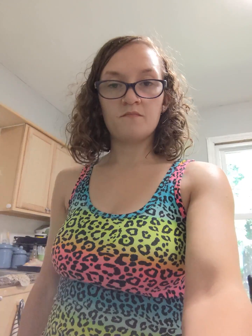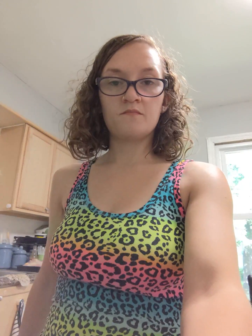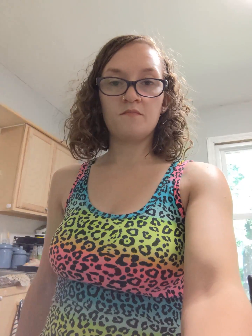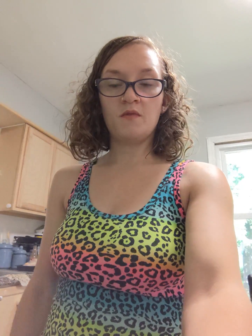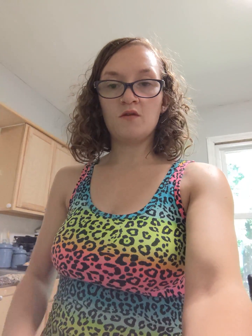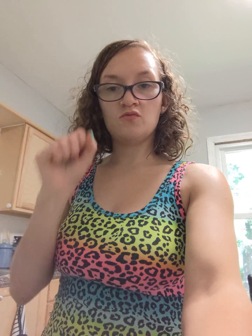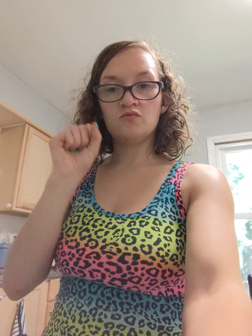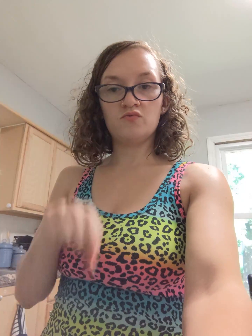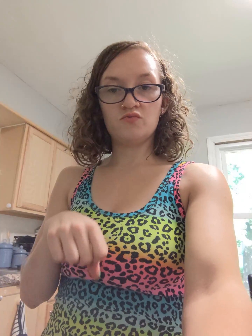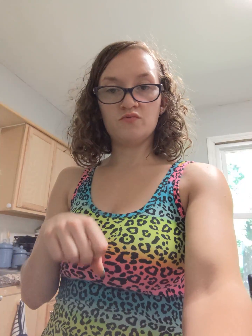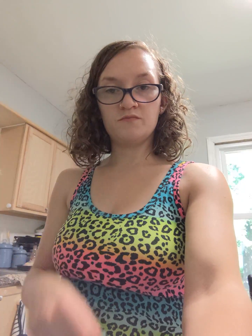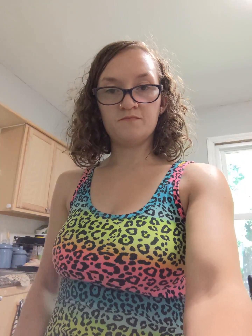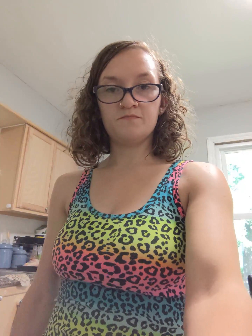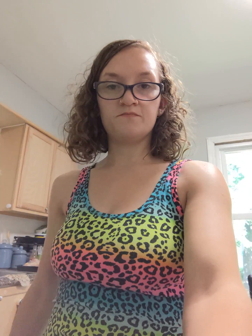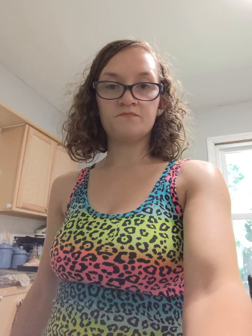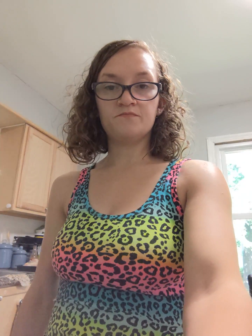could